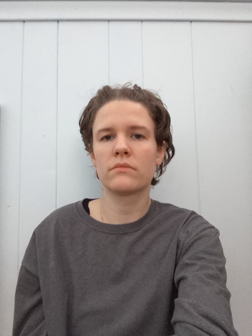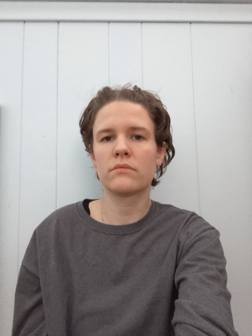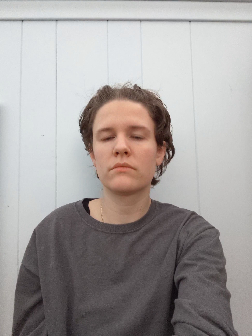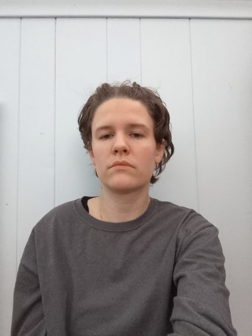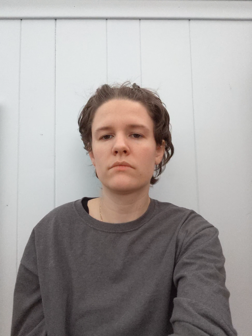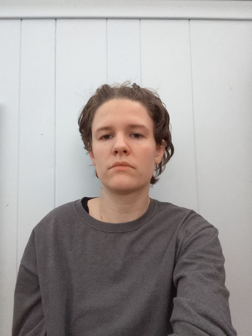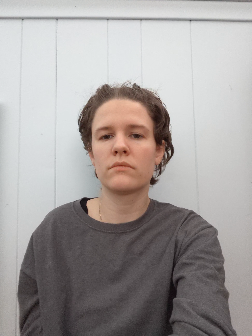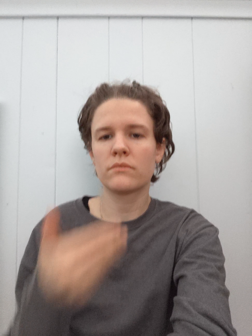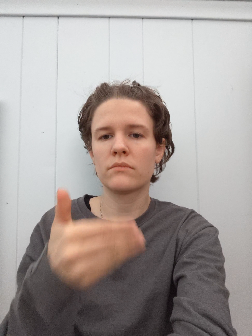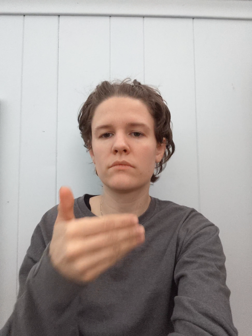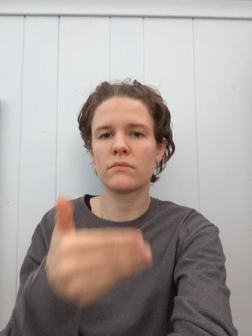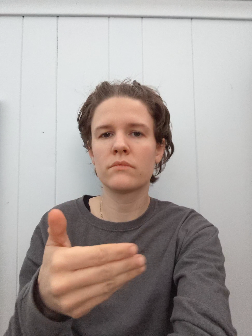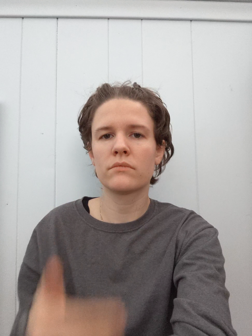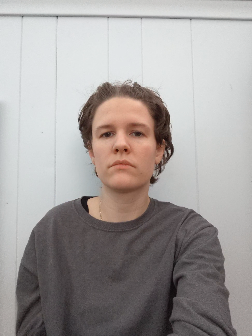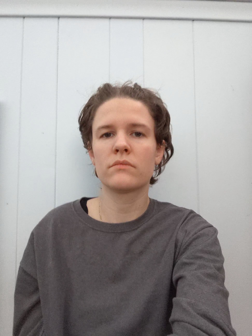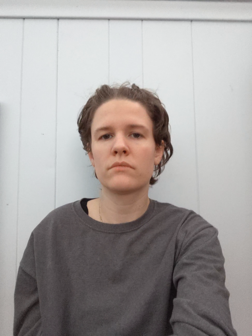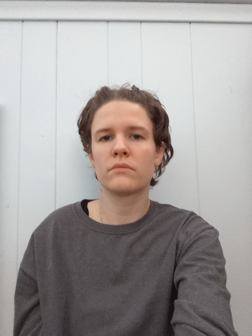close